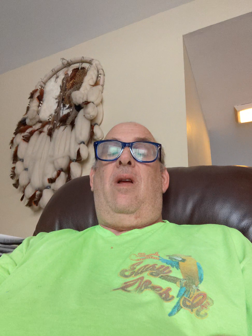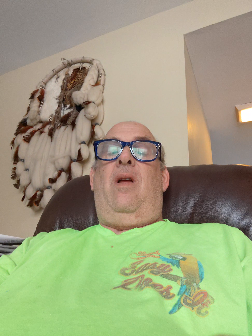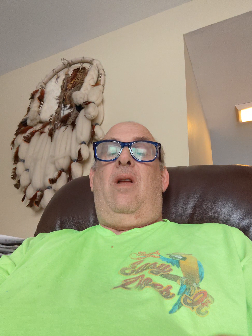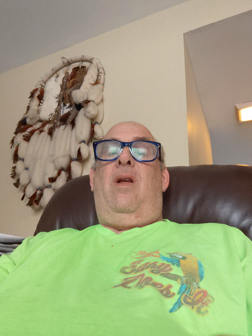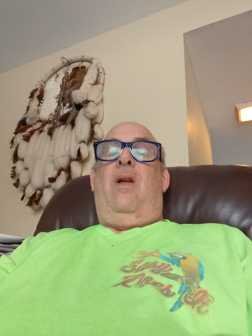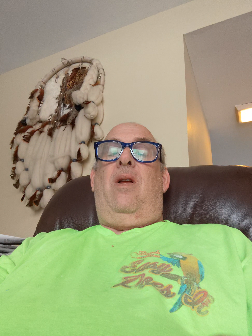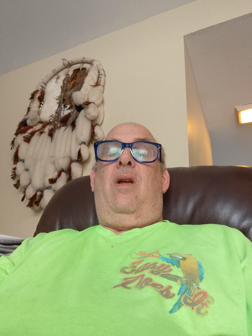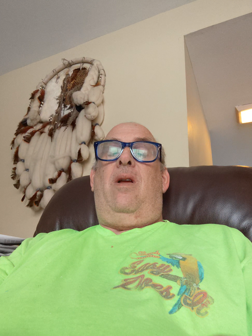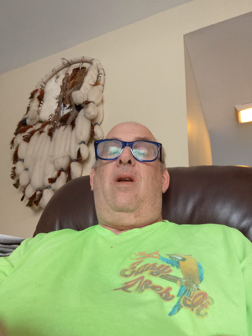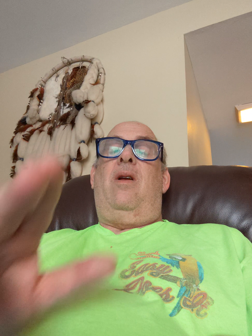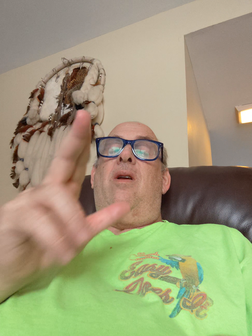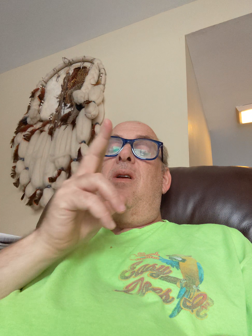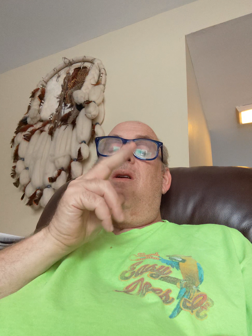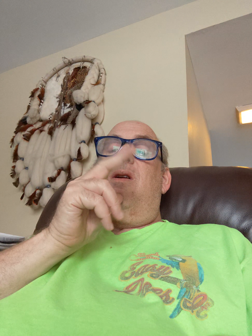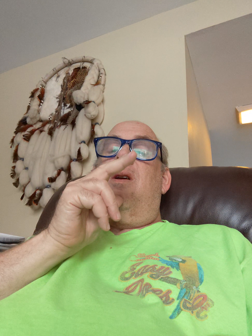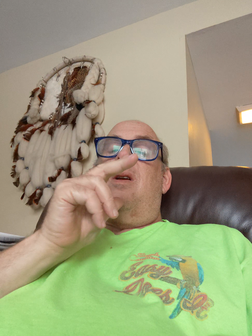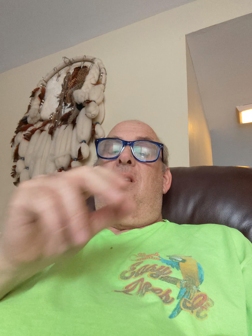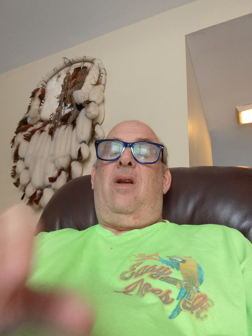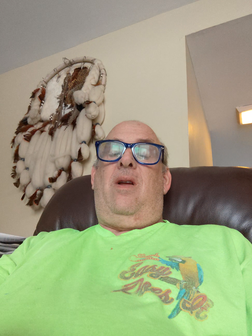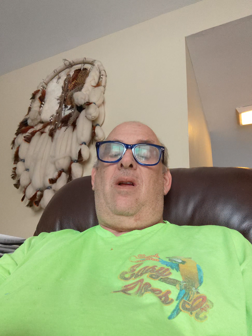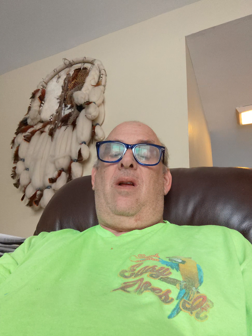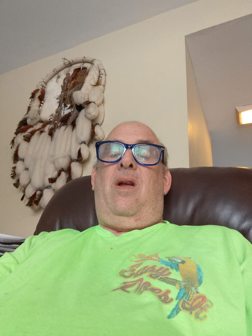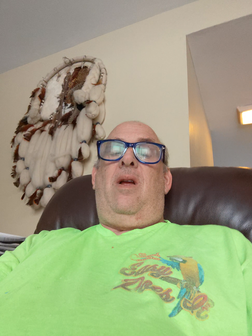hen